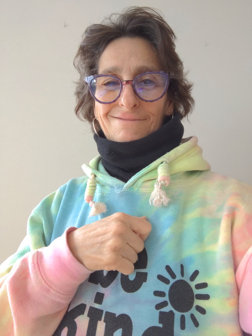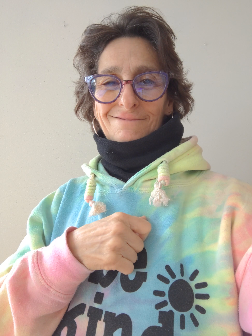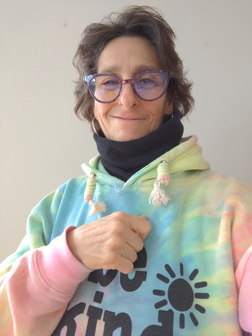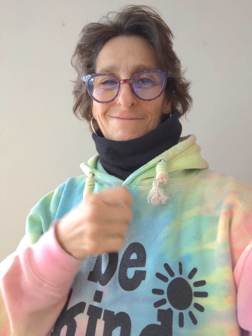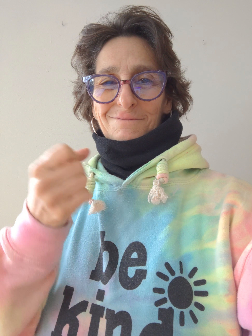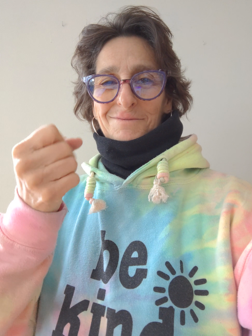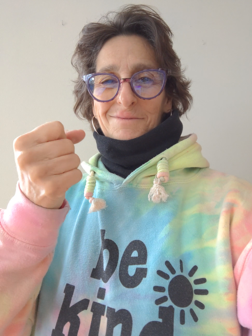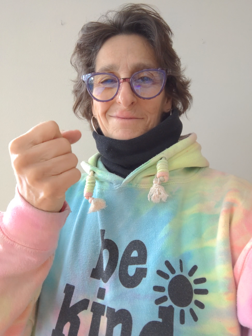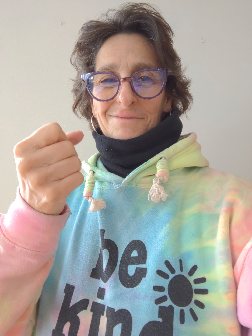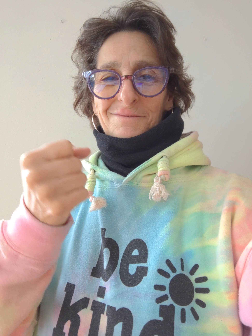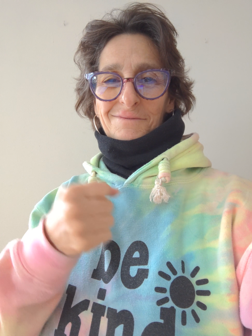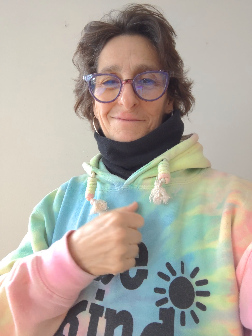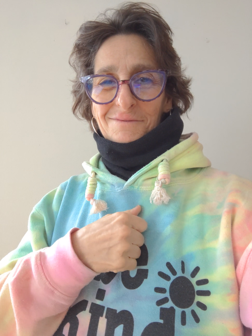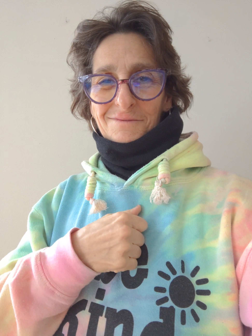milk